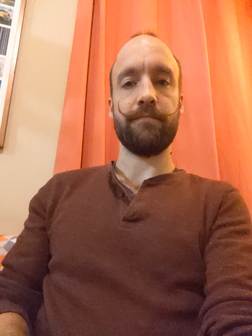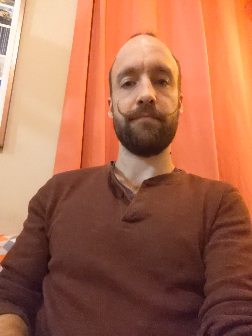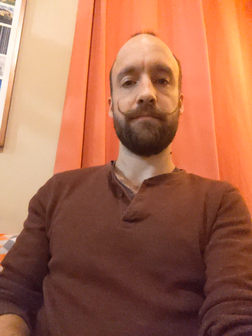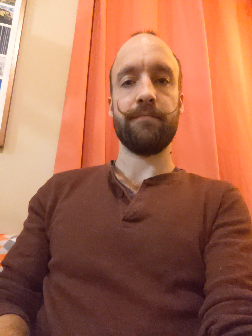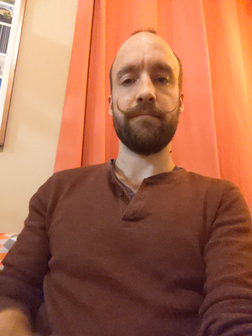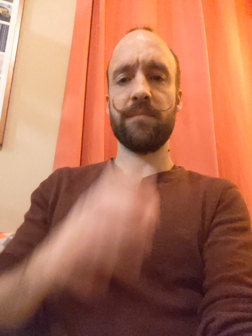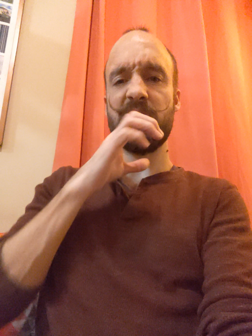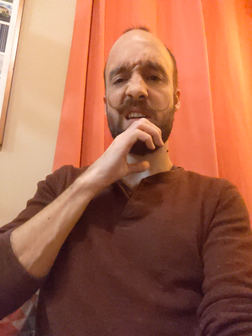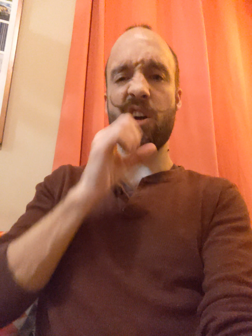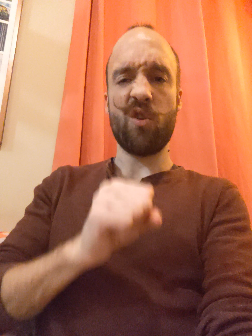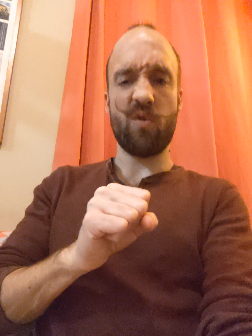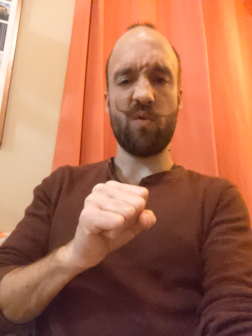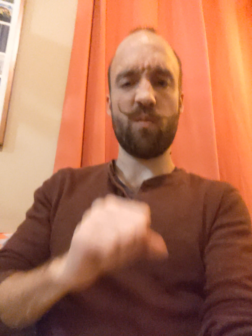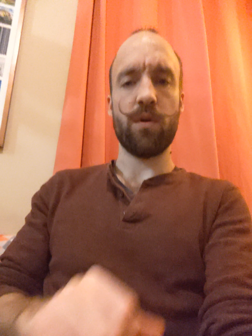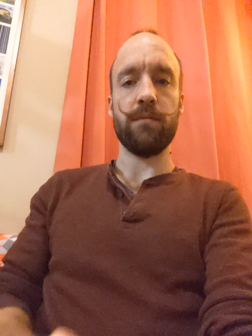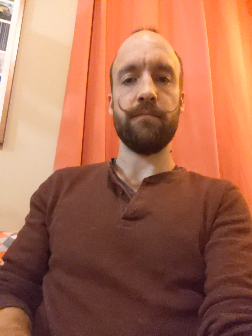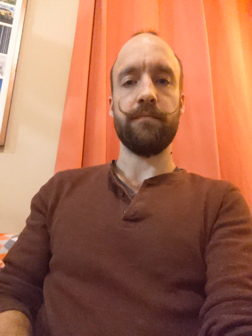old